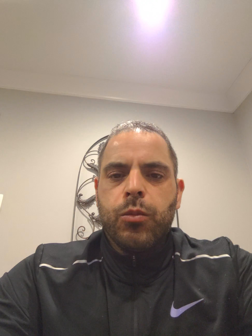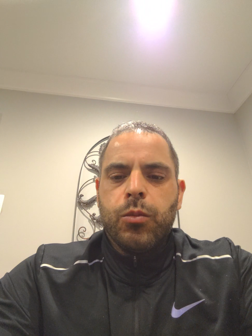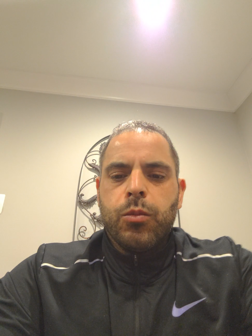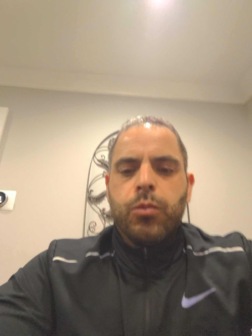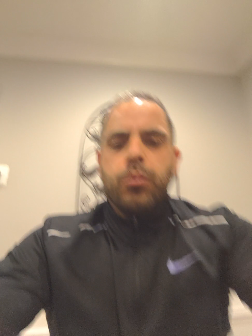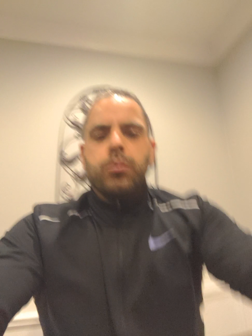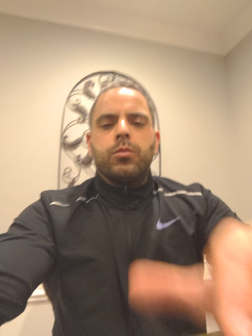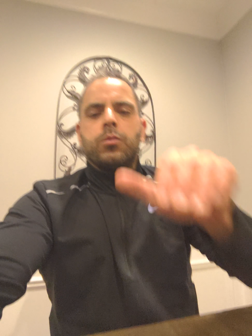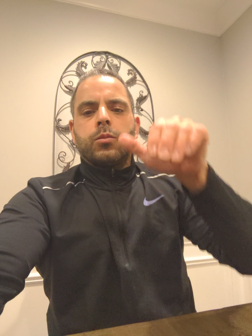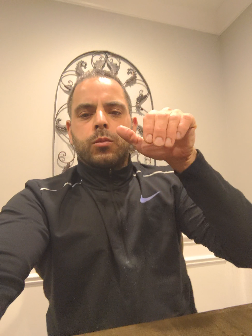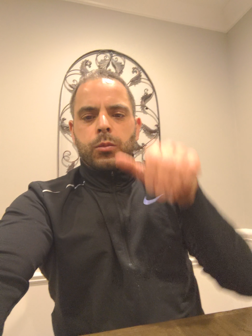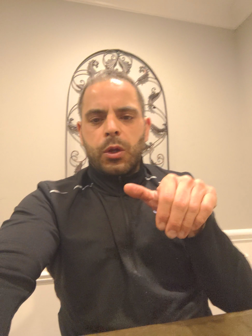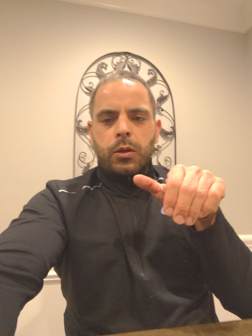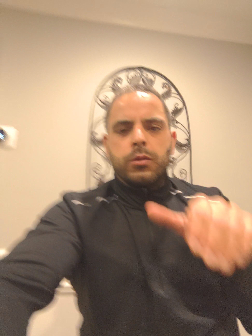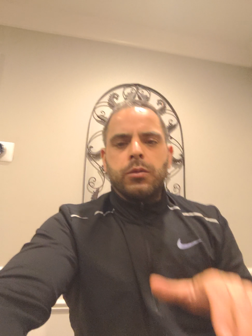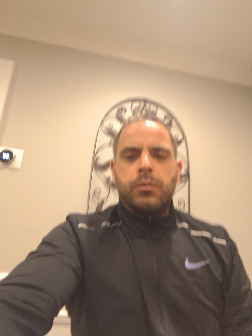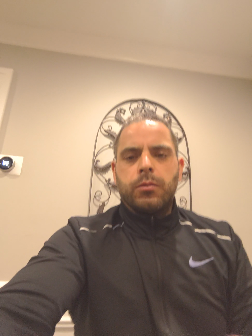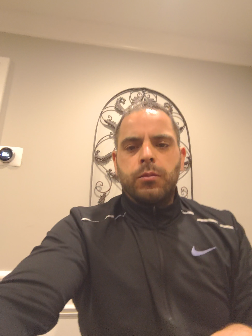night